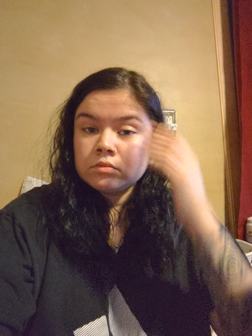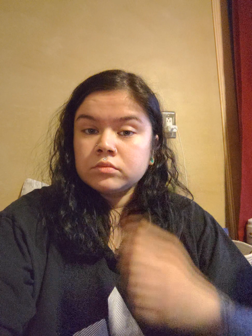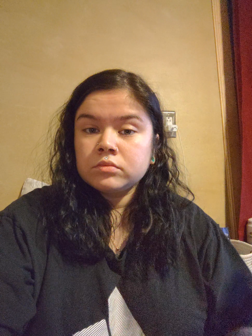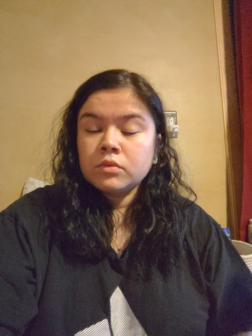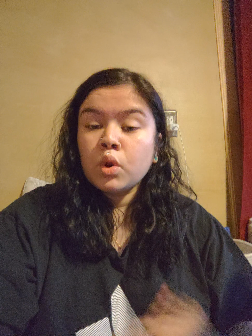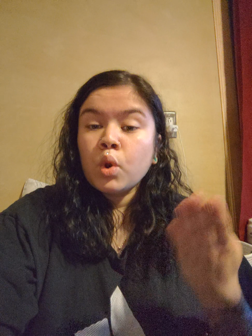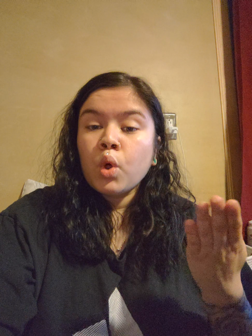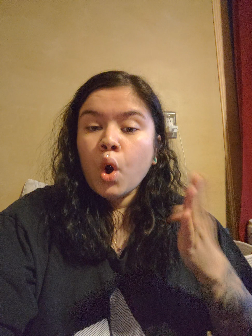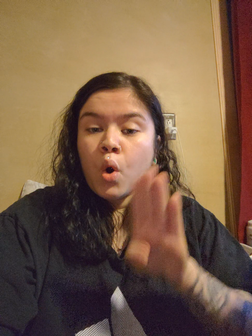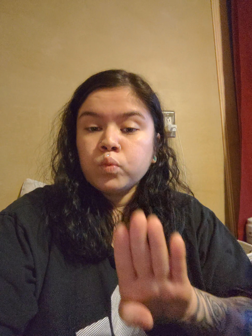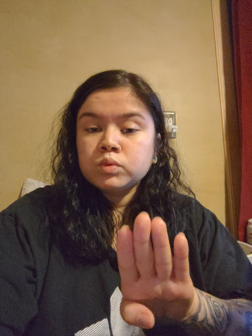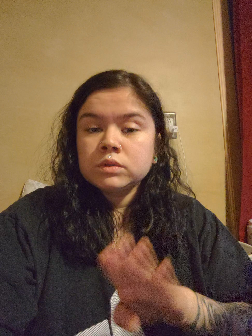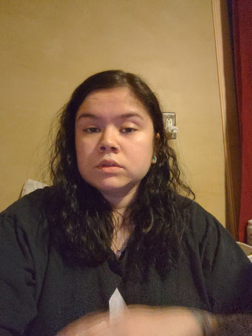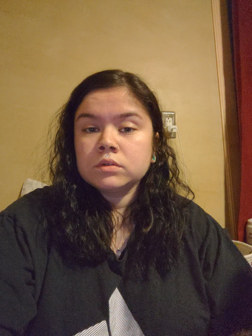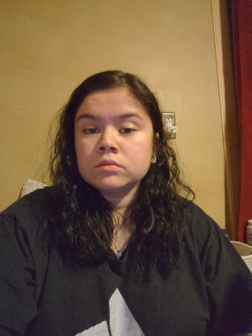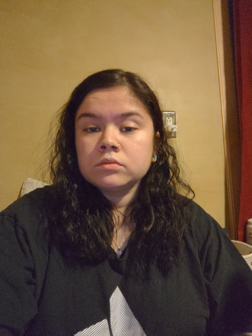close